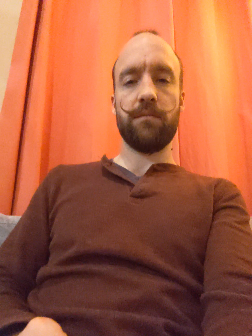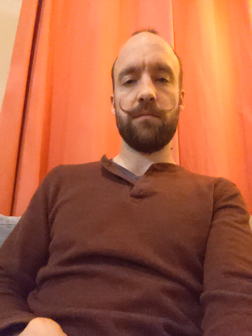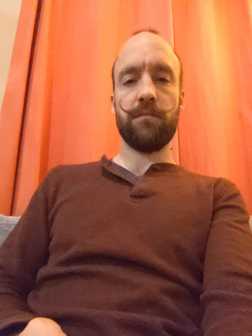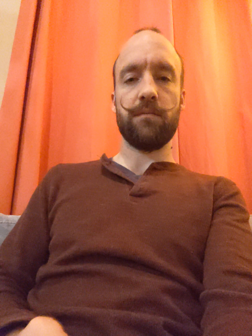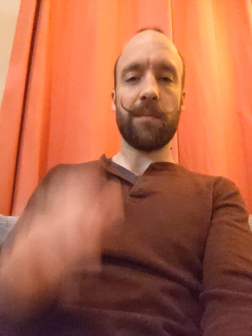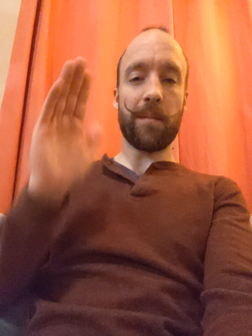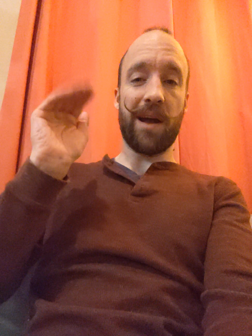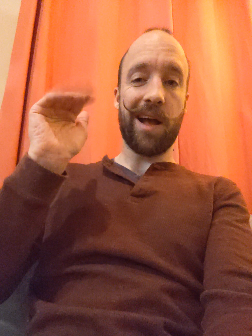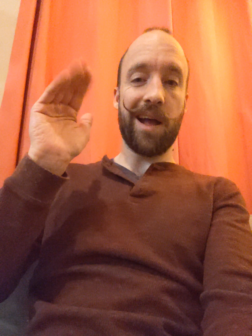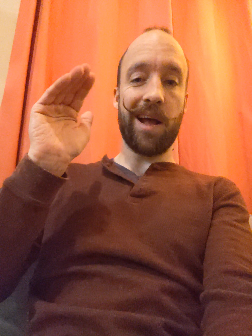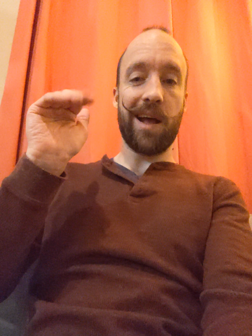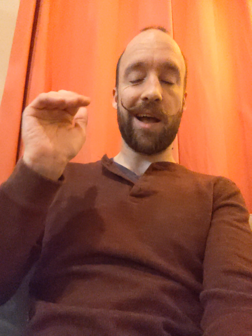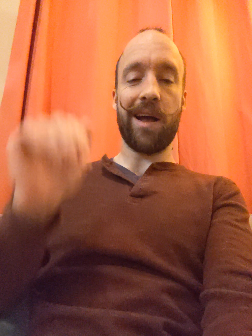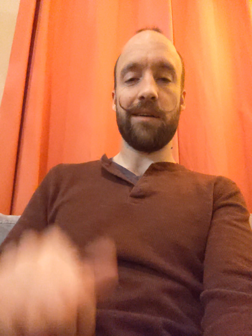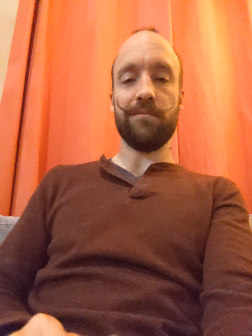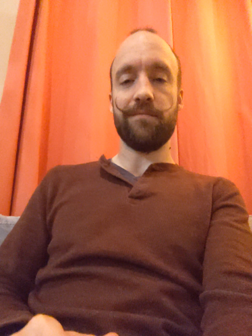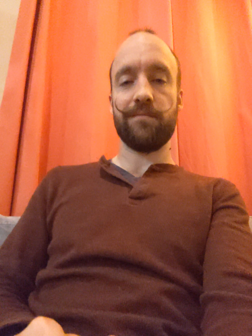bye